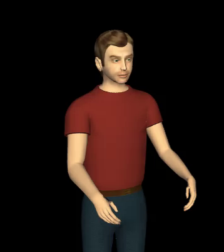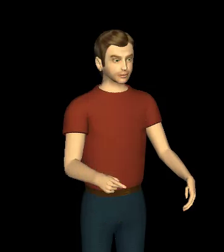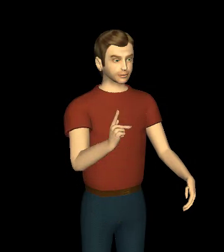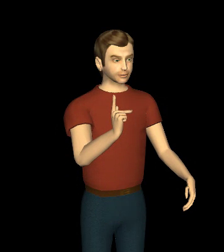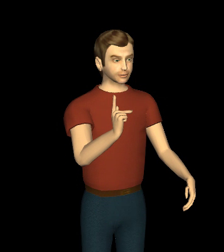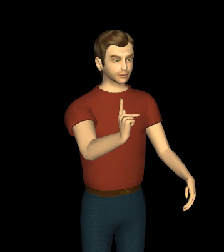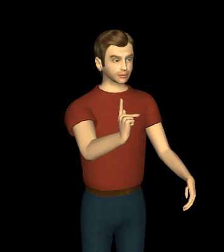كيلومتر